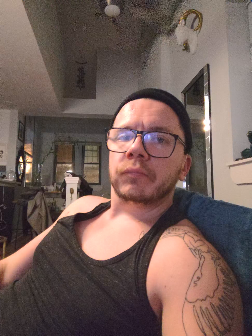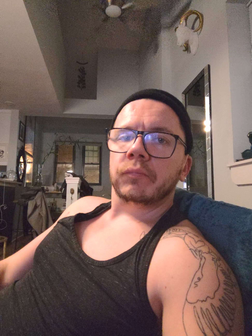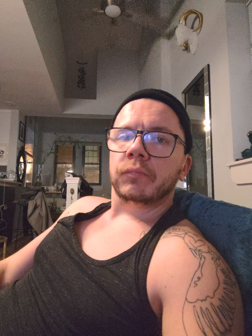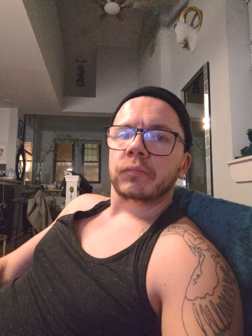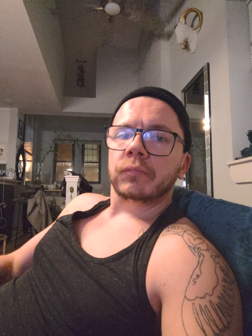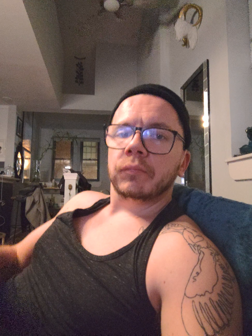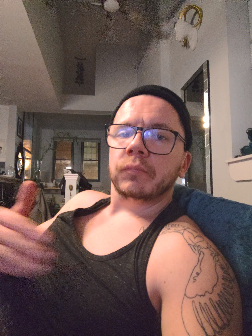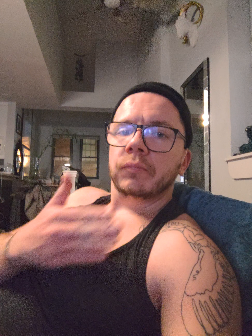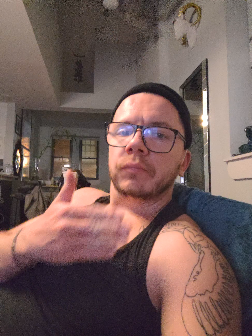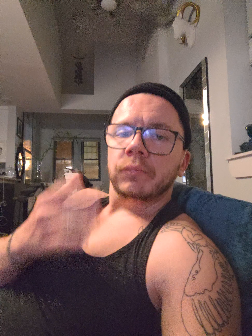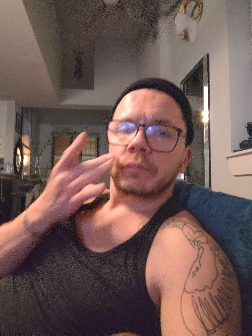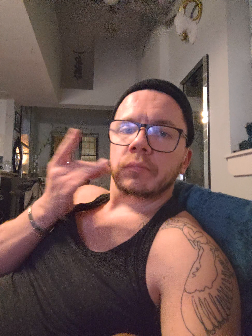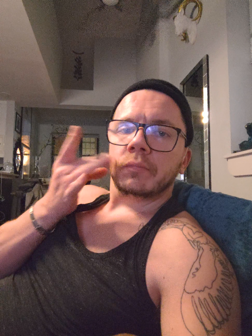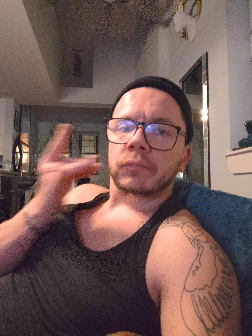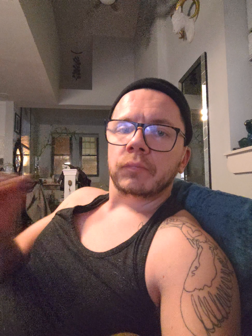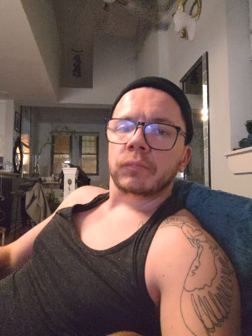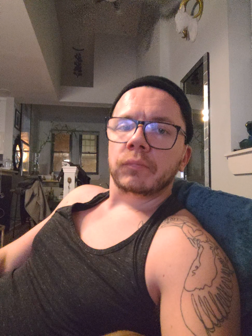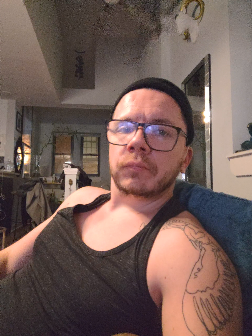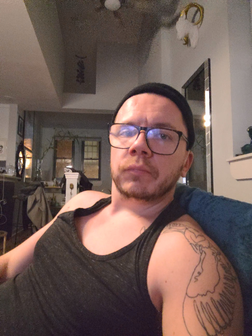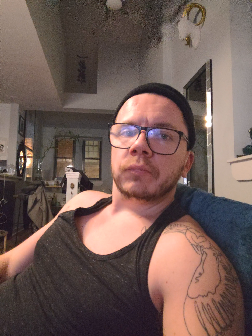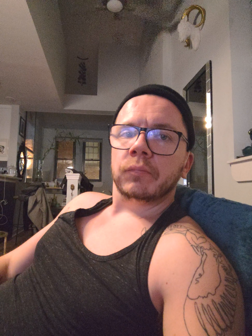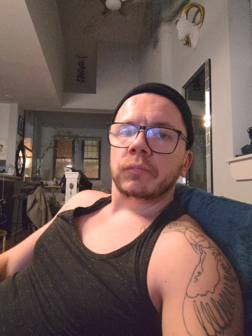kitty